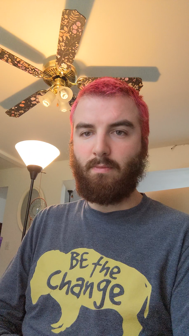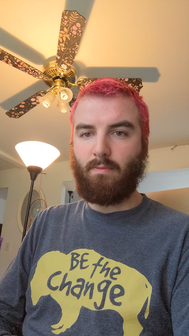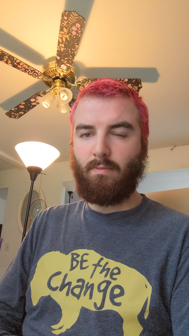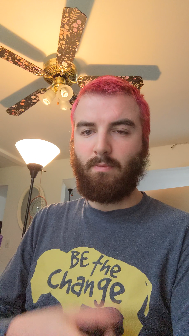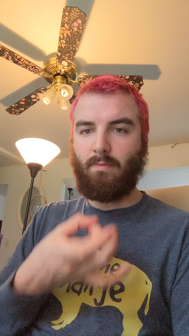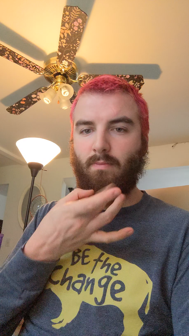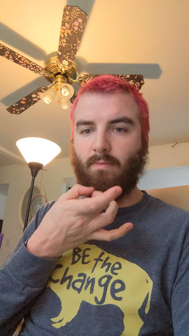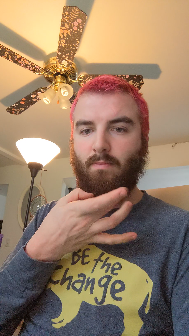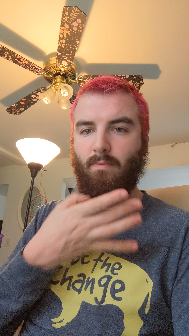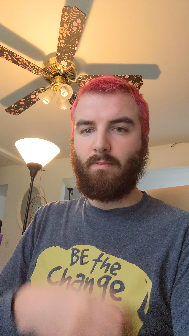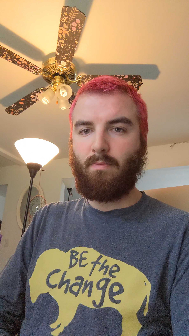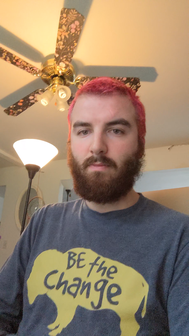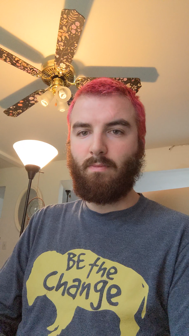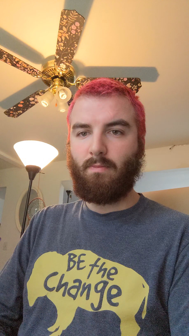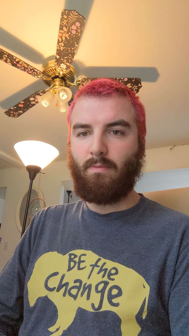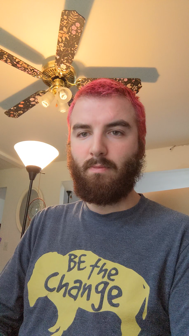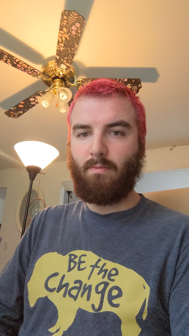light bulb